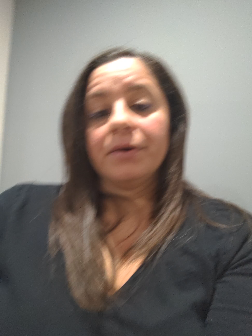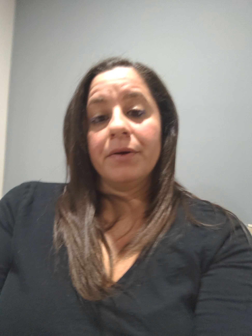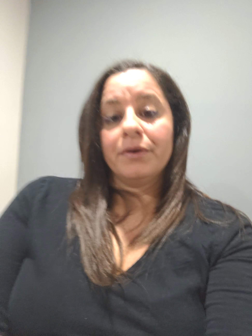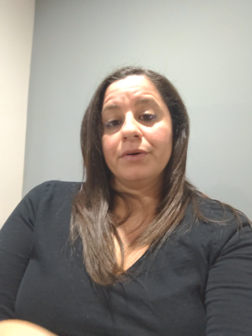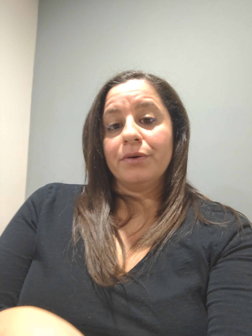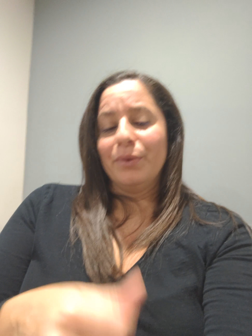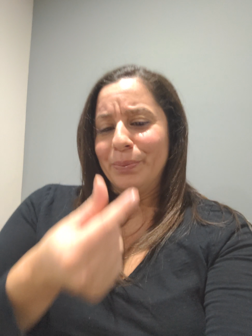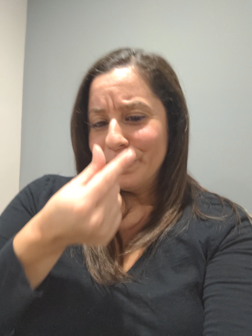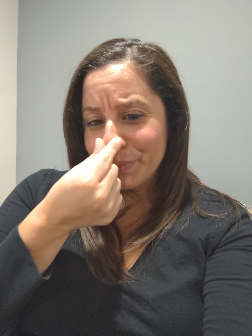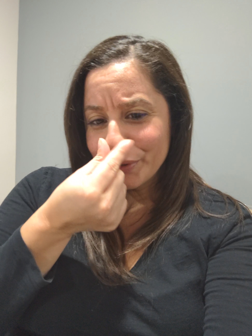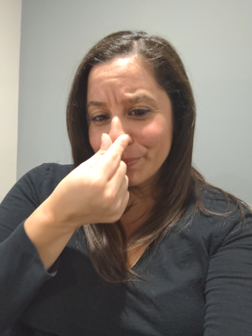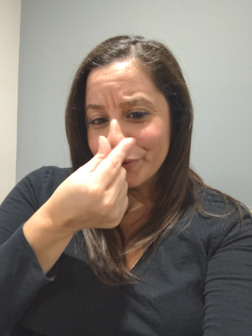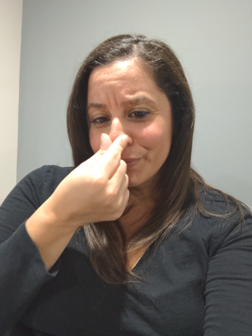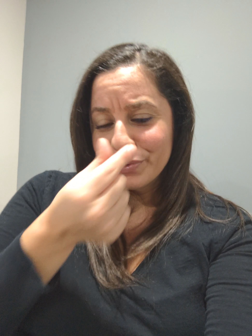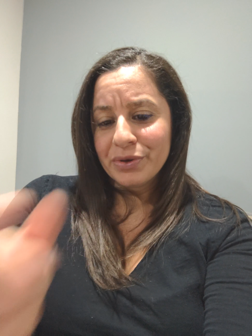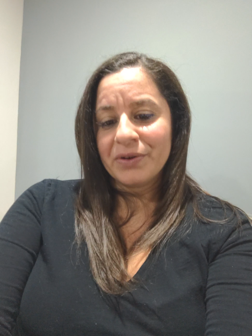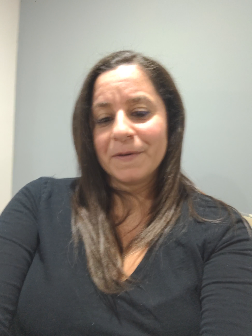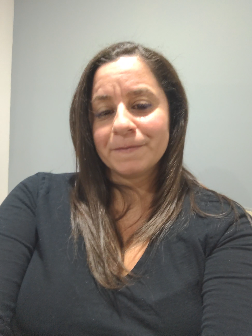potty